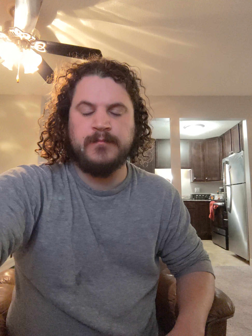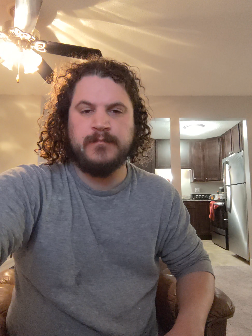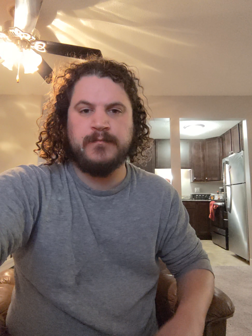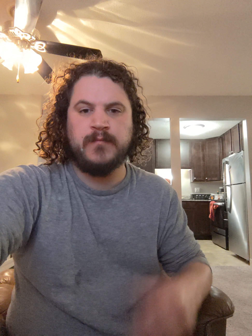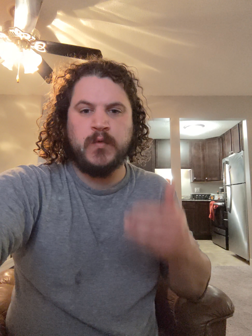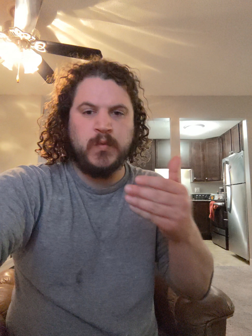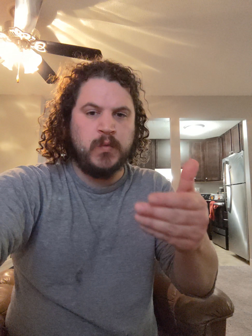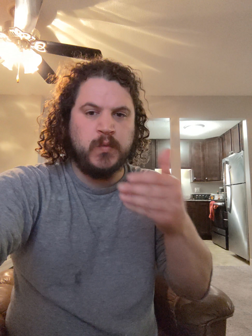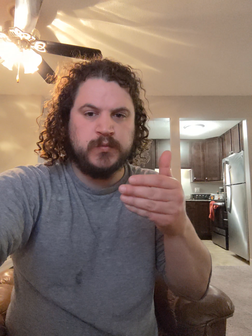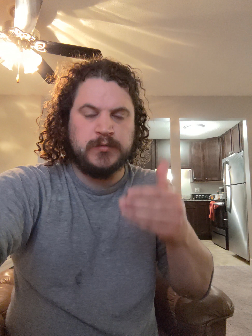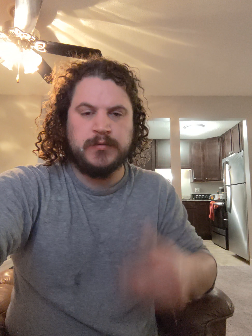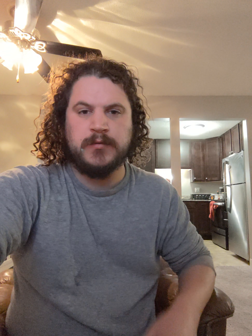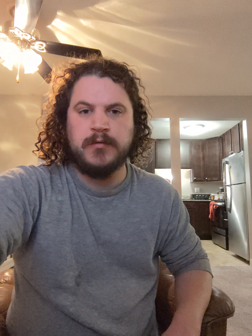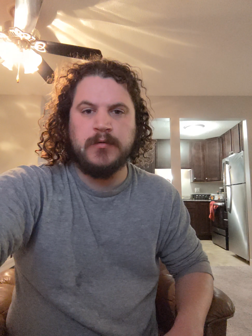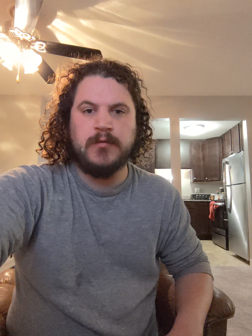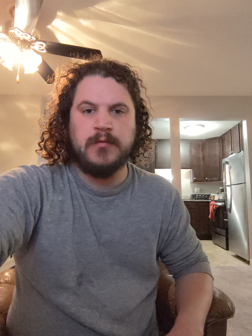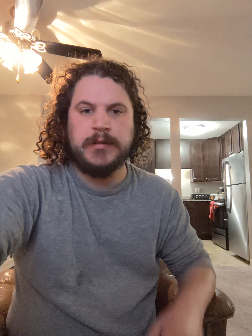close